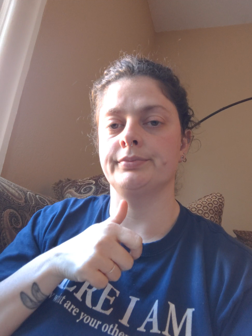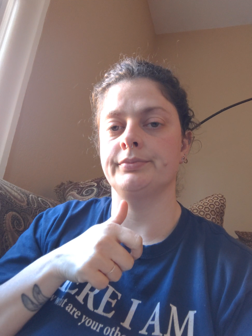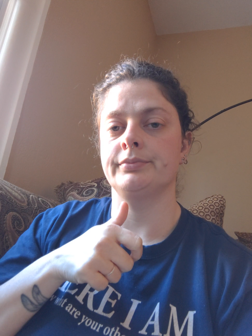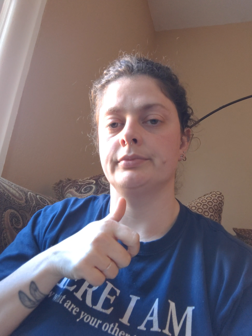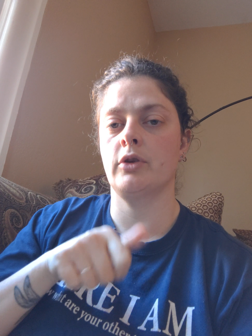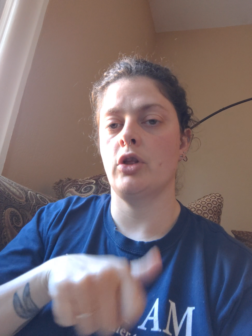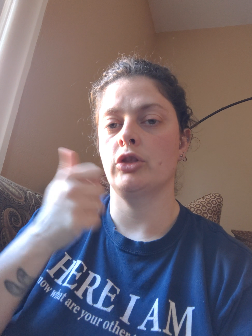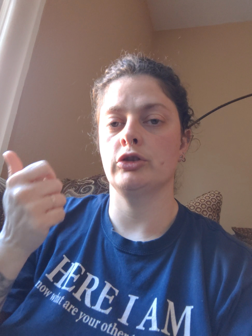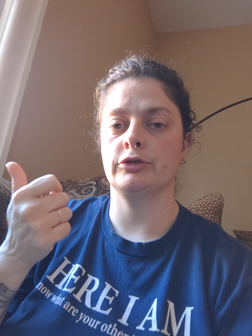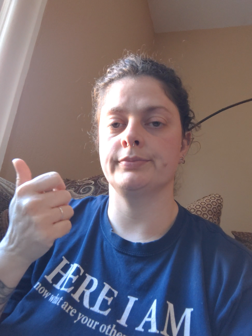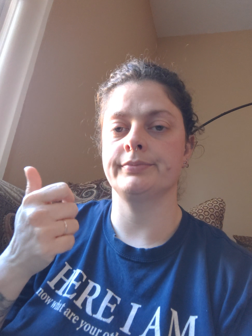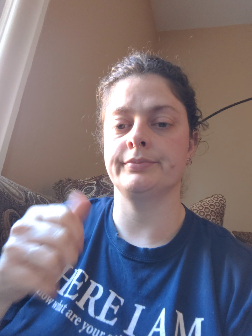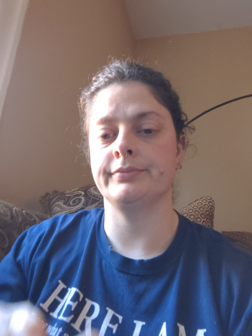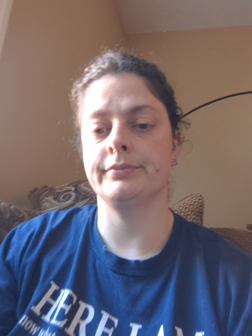another